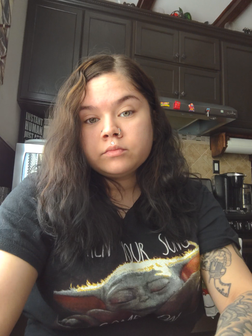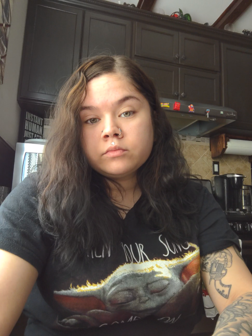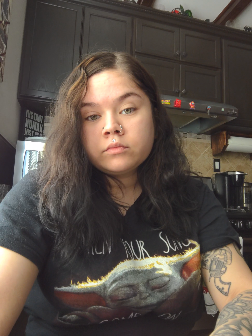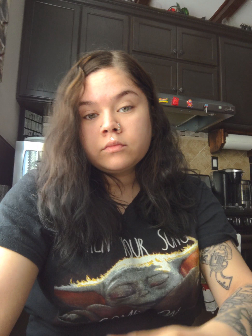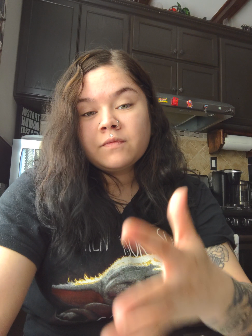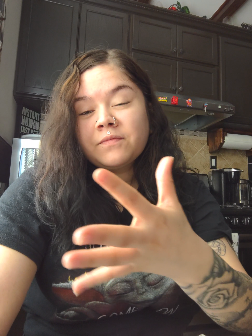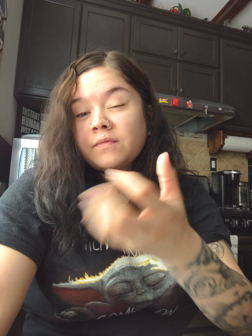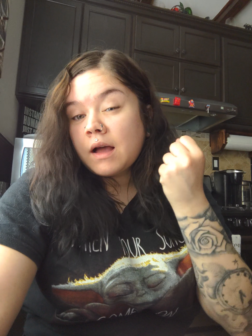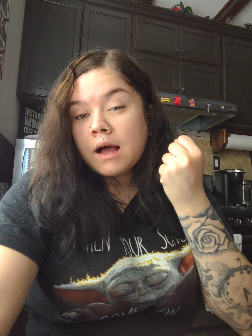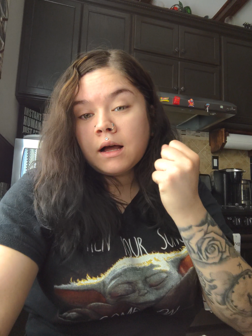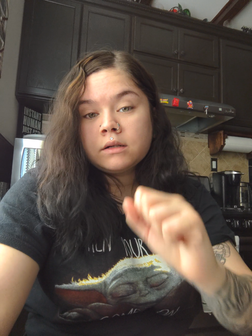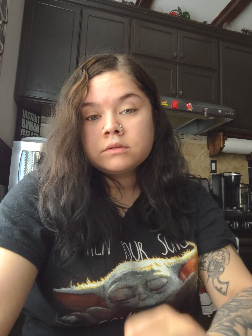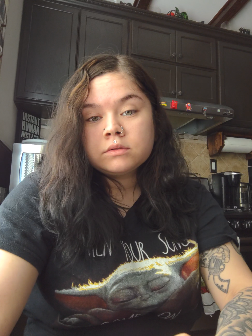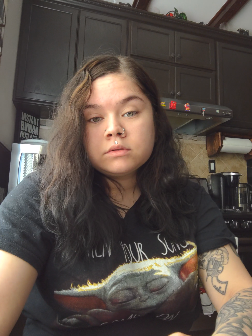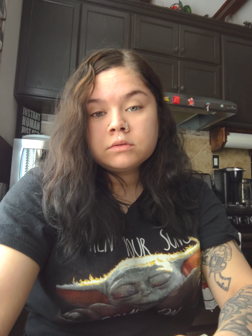fast